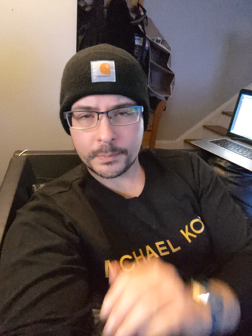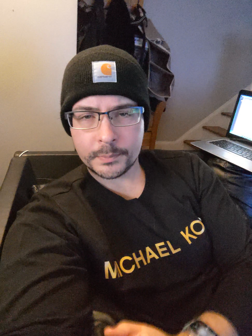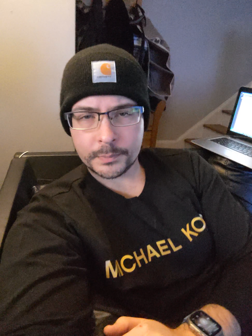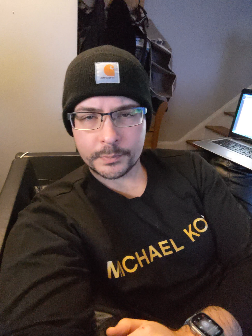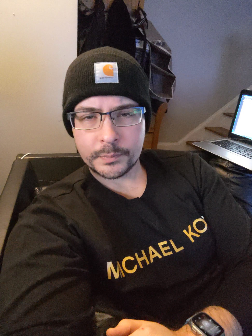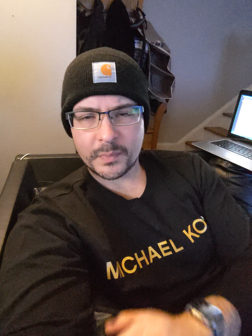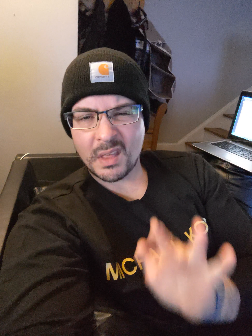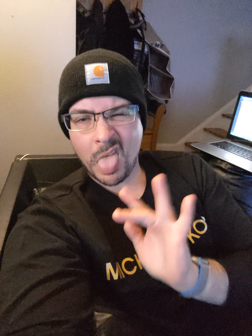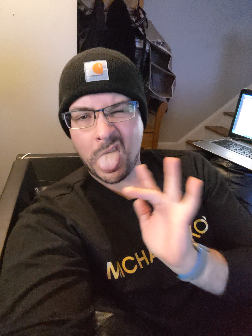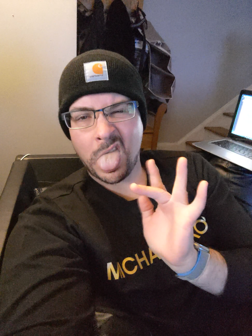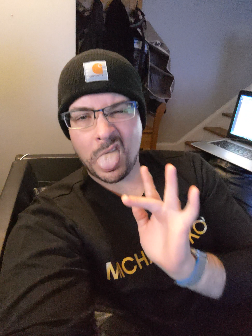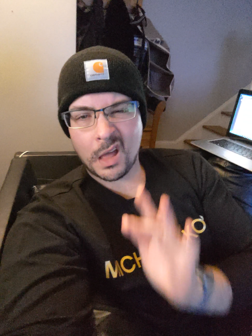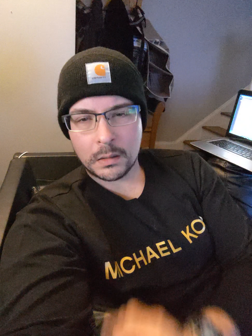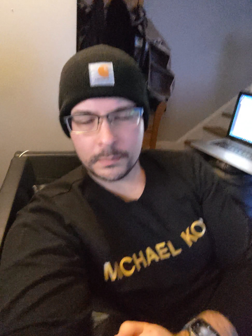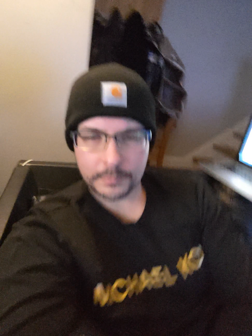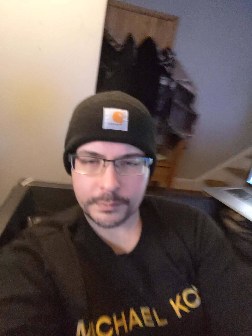yucky